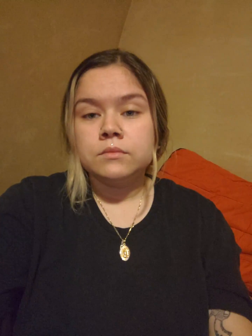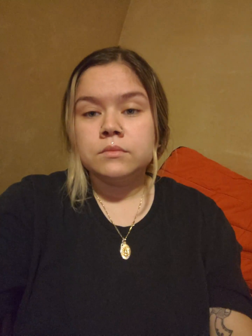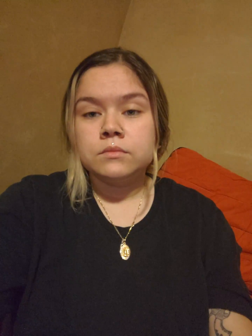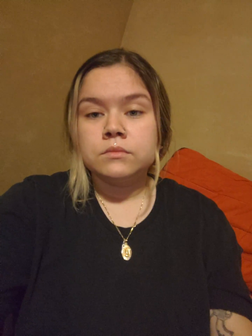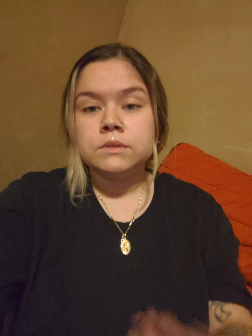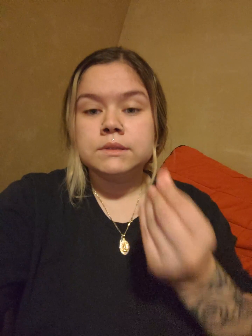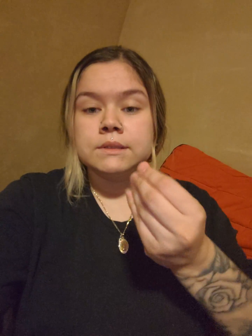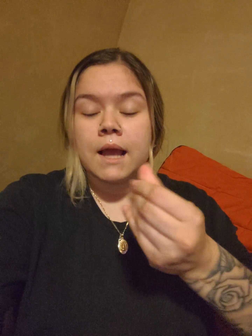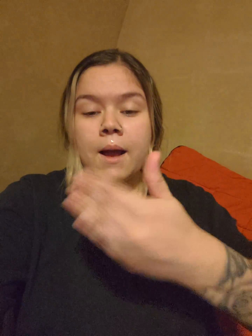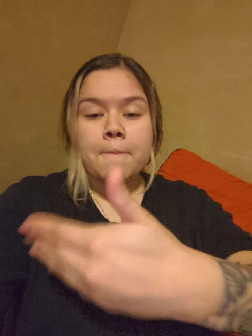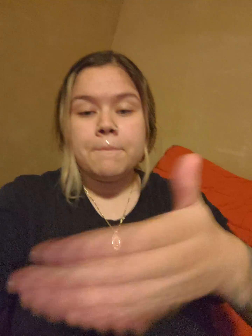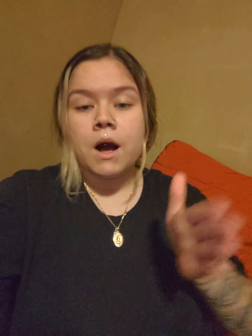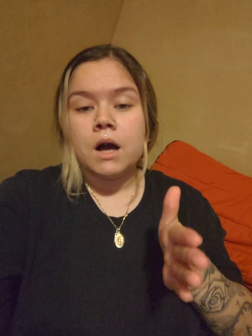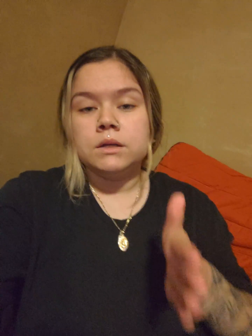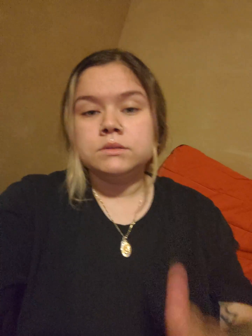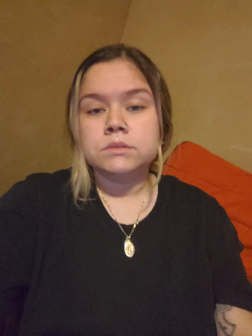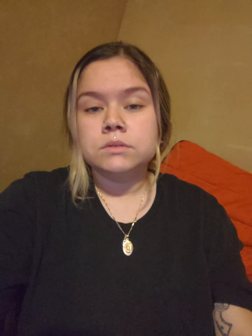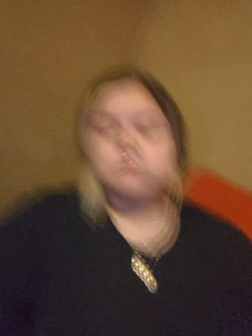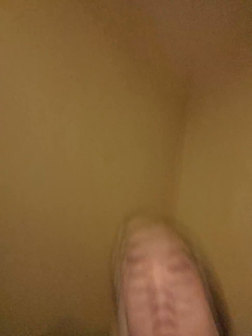sandbox